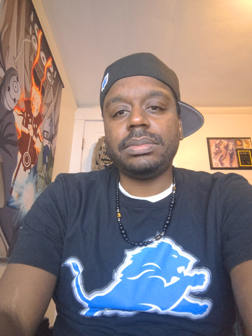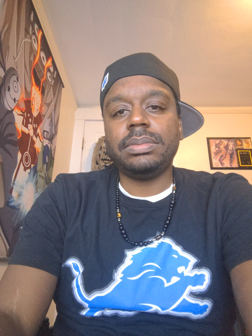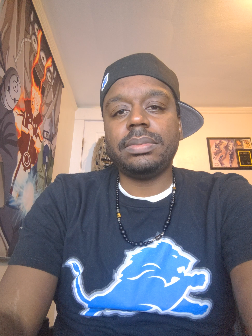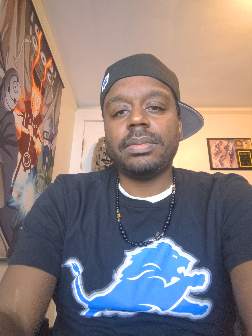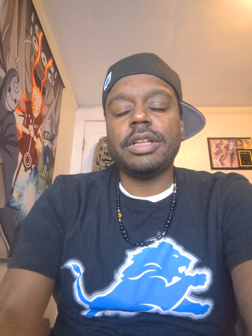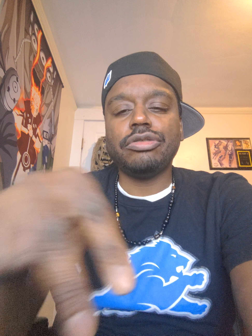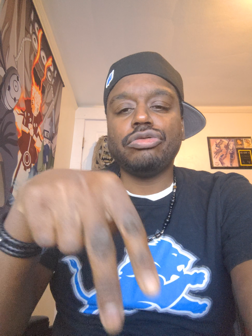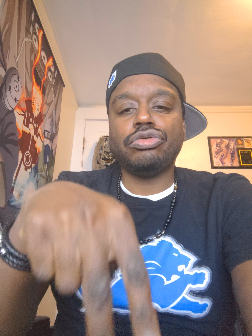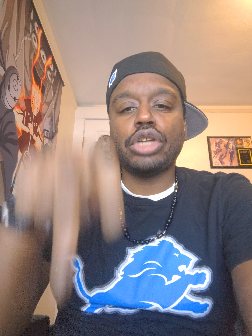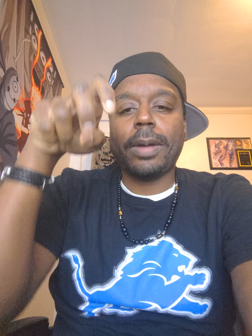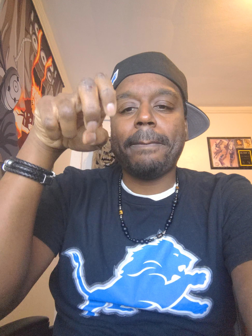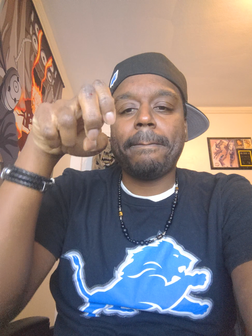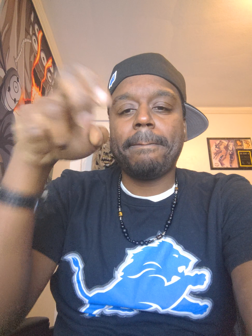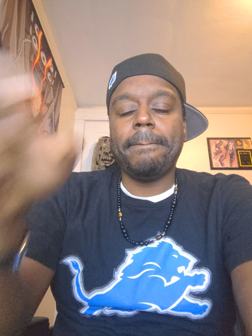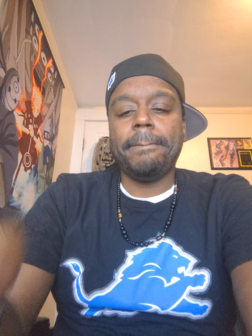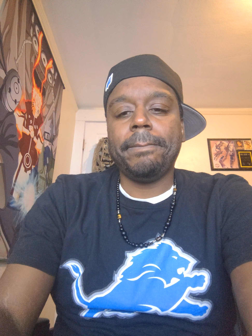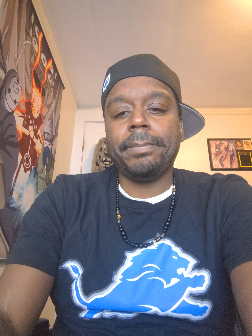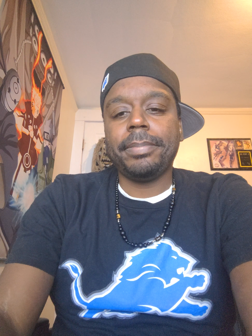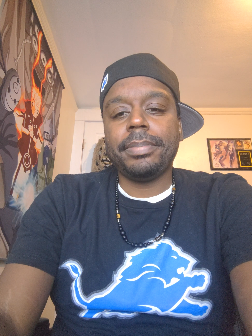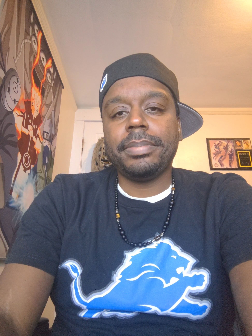jump